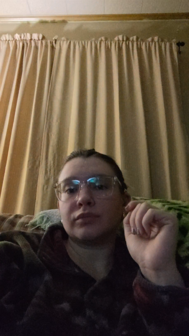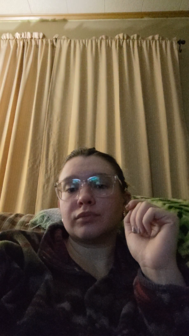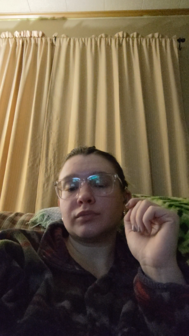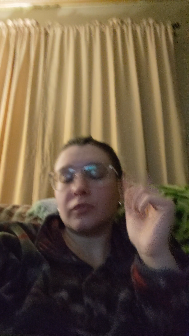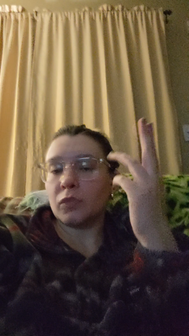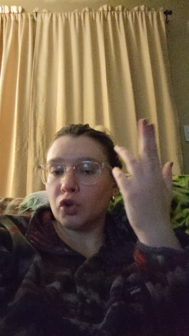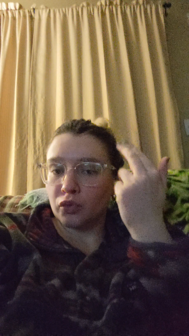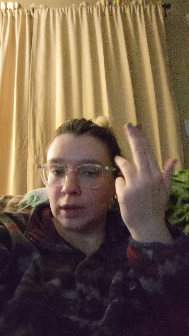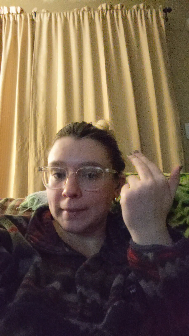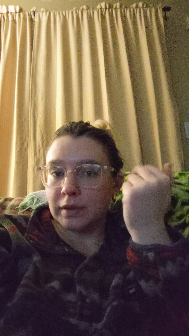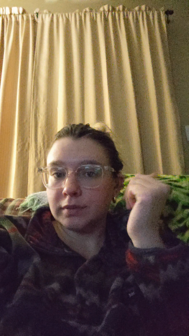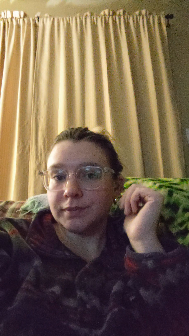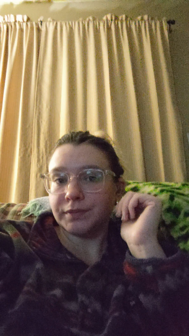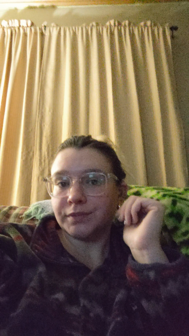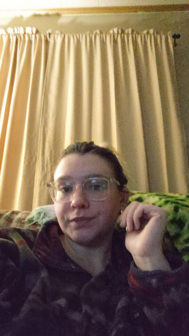rabbit